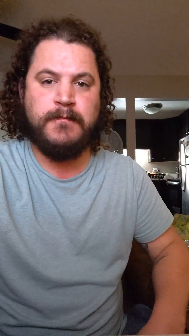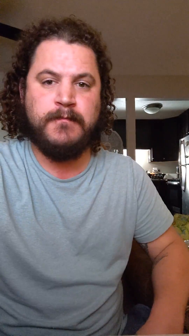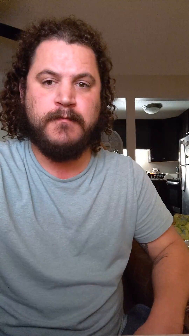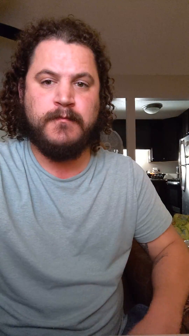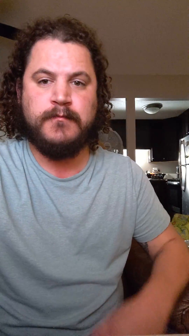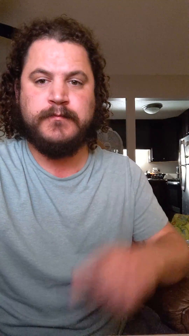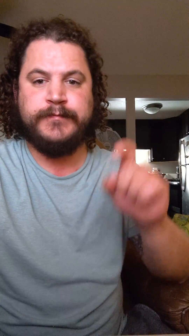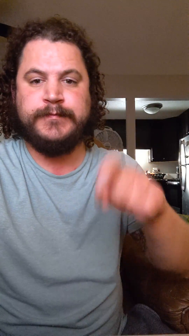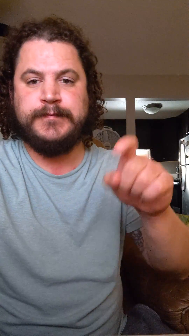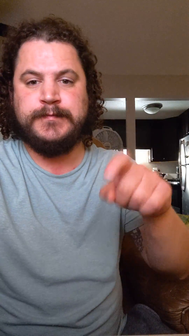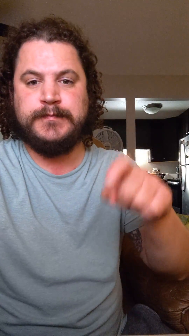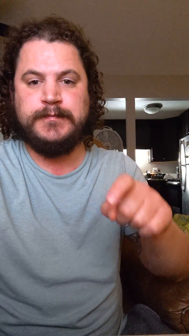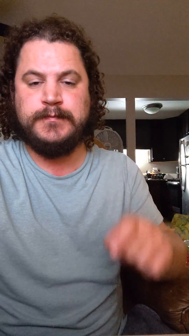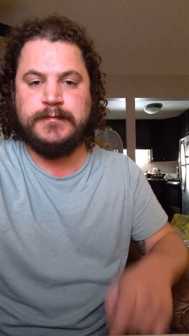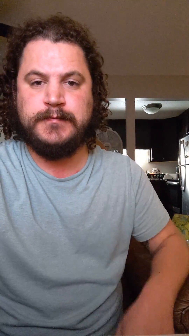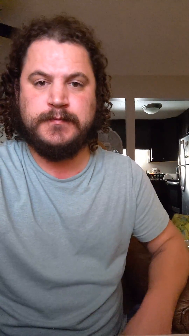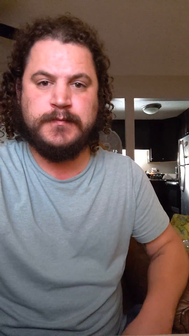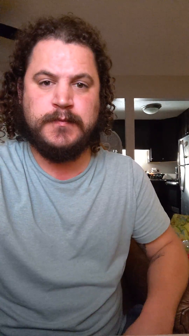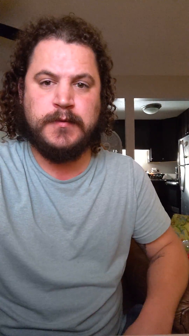need